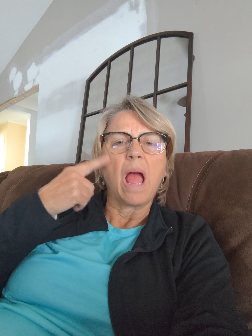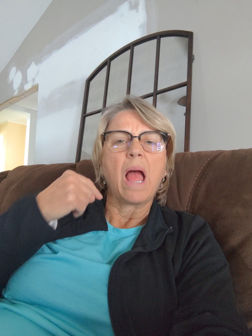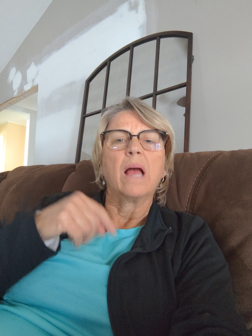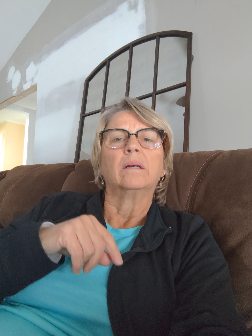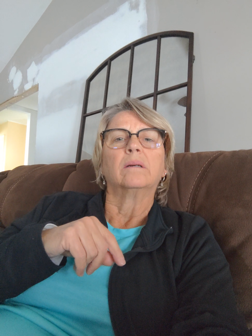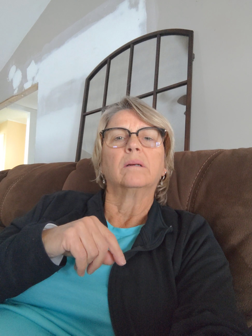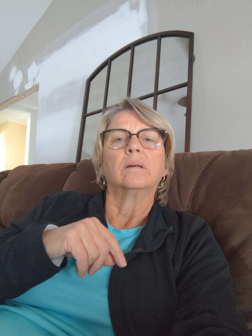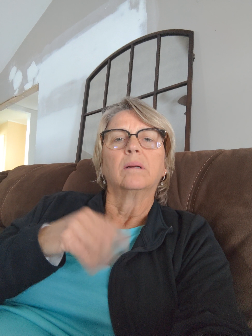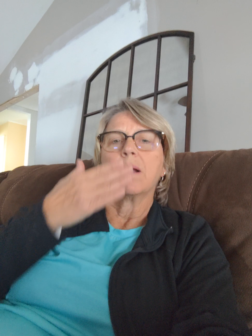cry